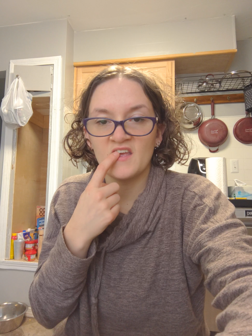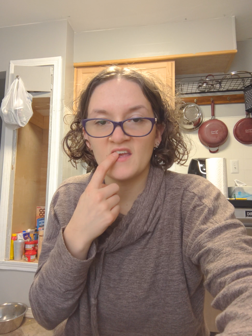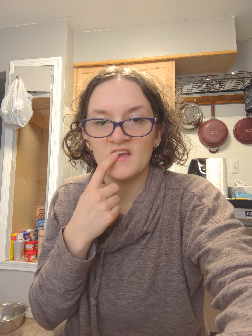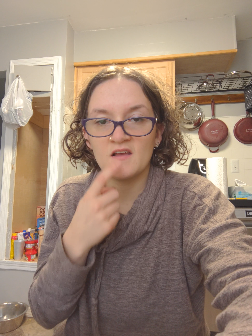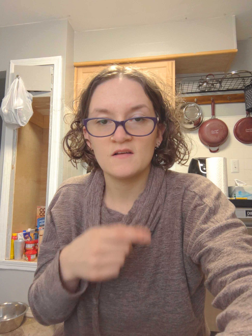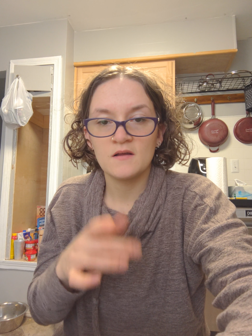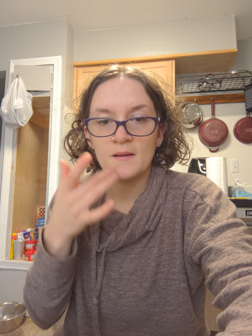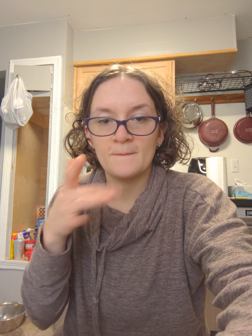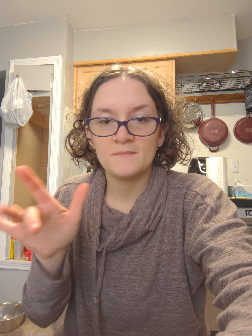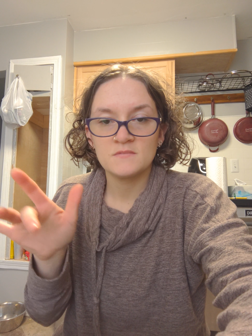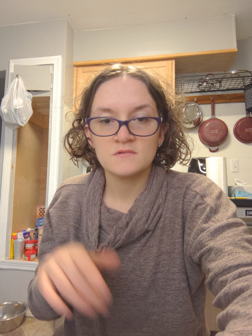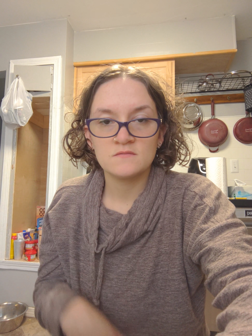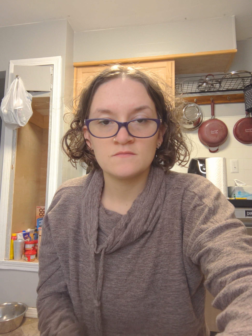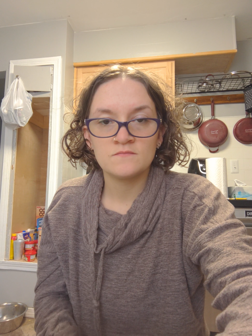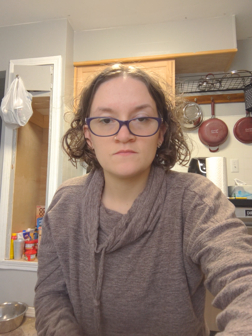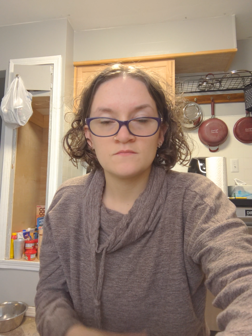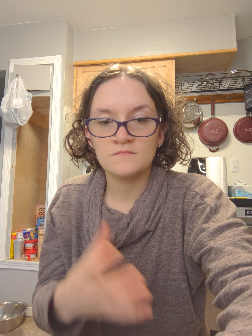empty